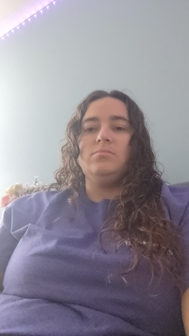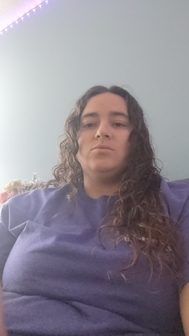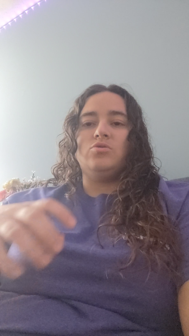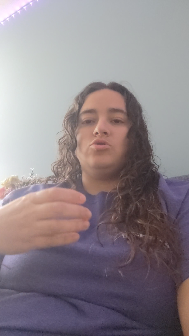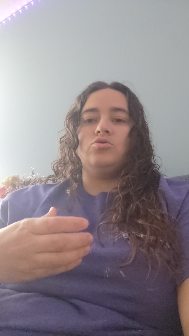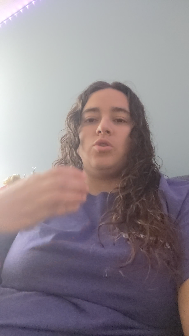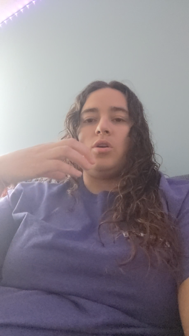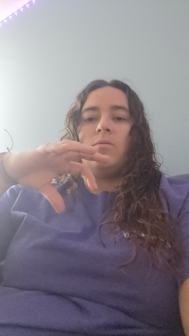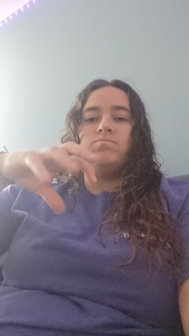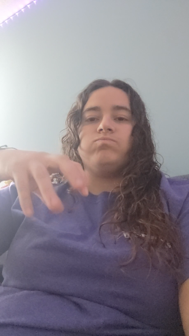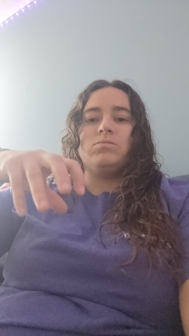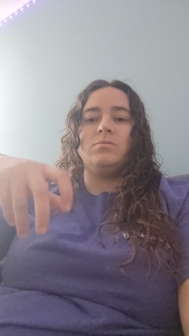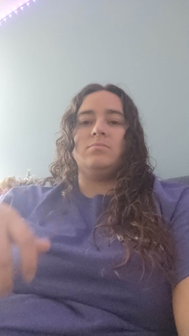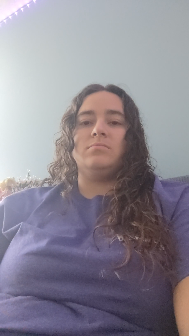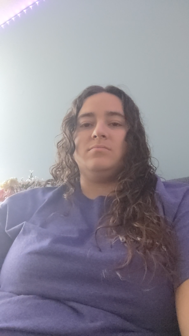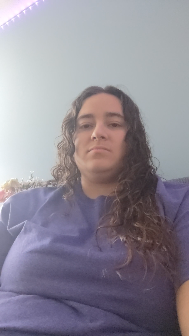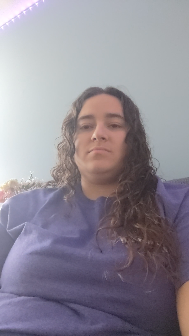jar